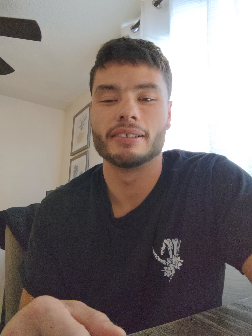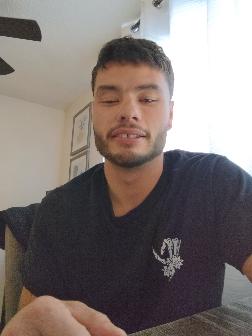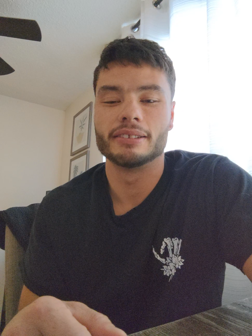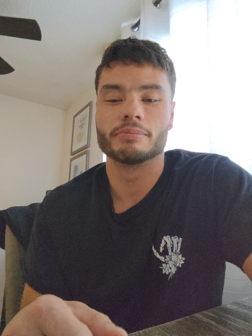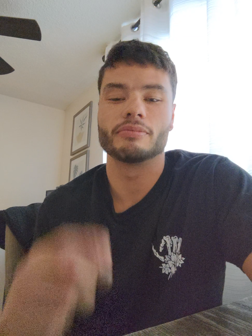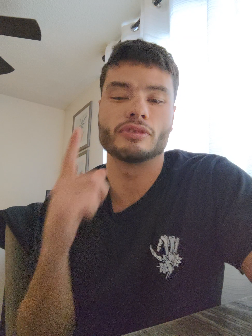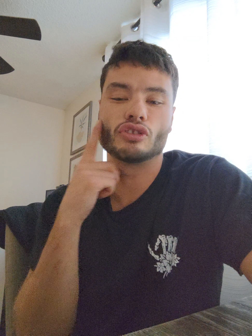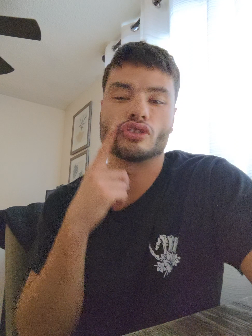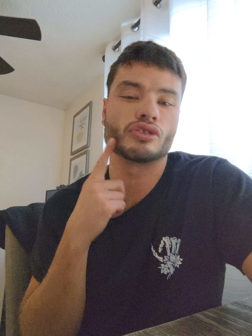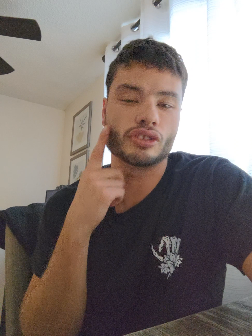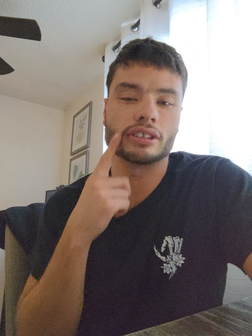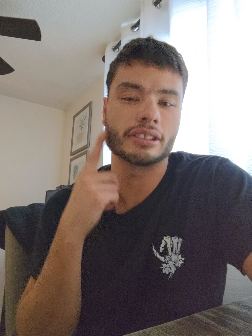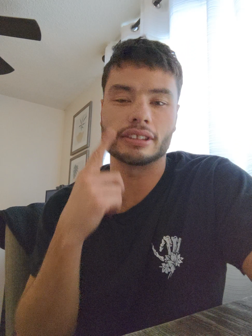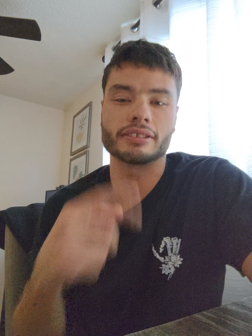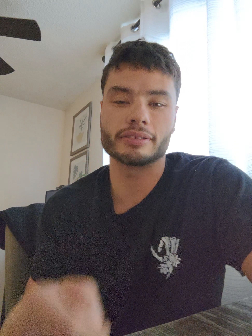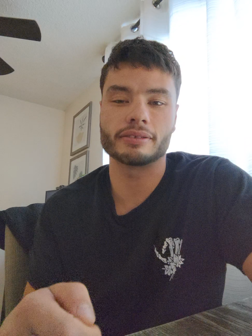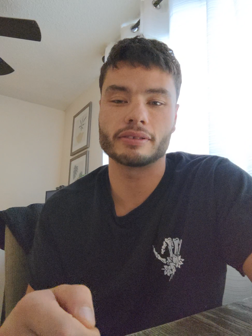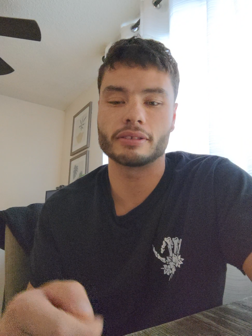cheek